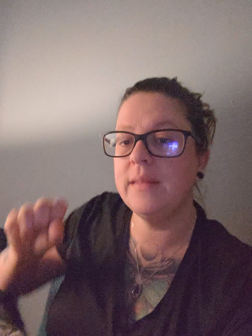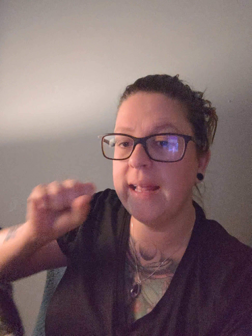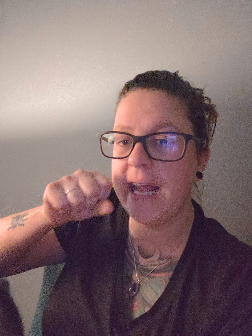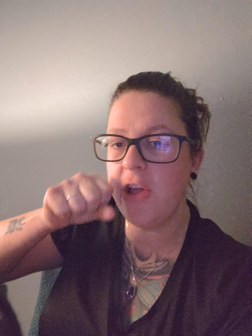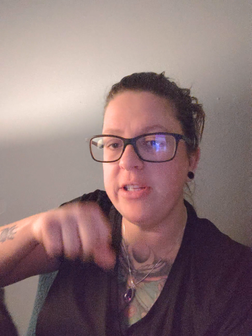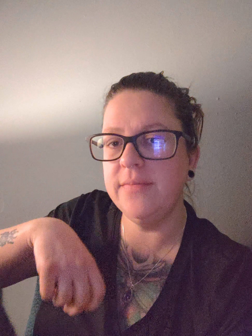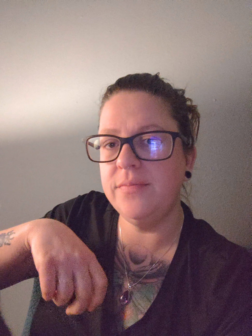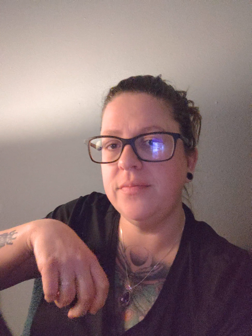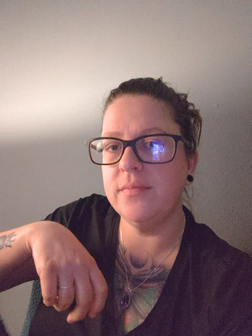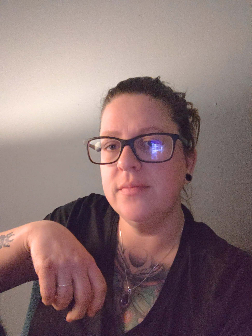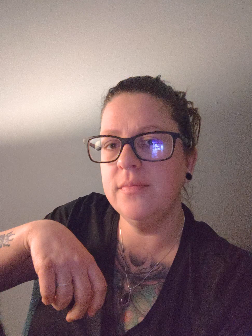carrot